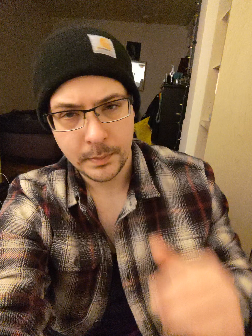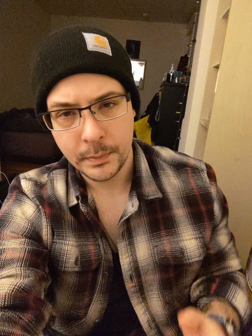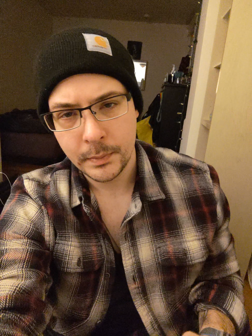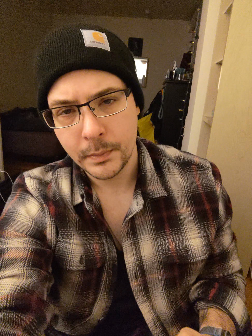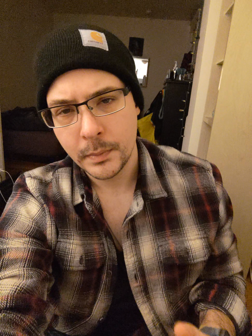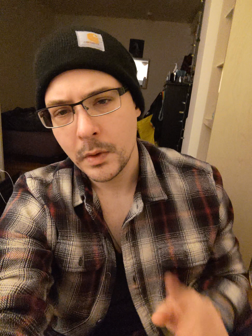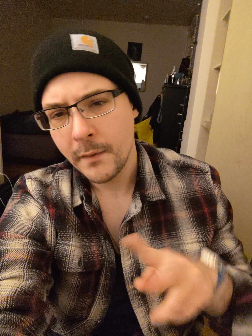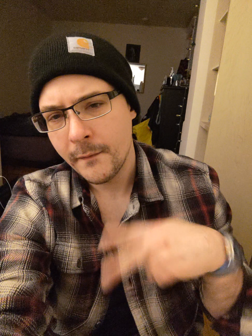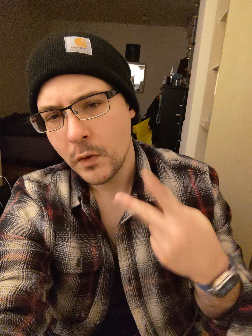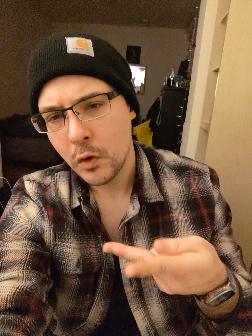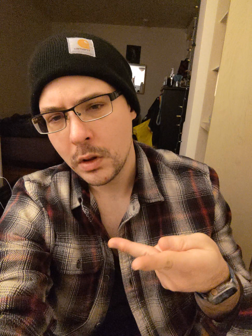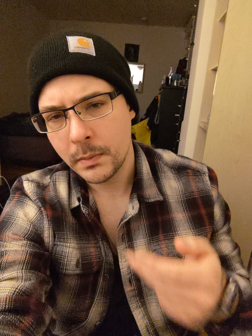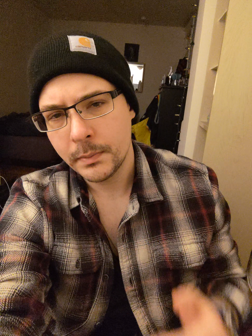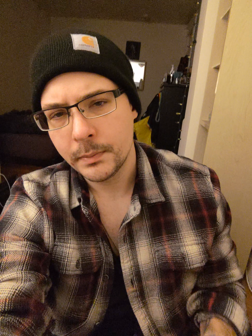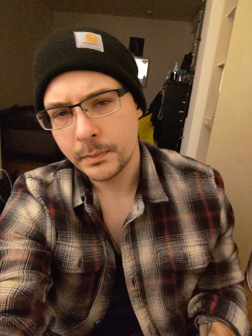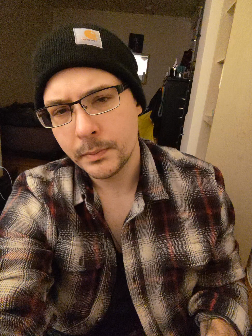fall